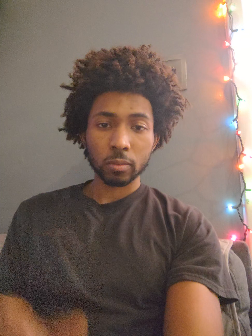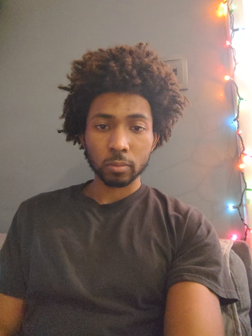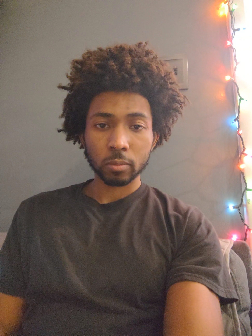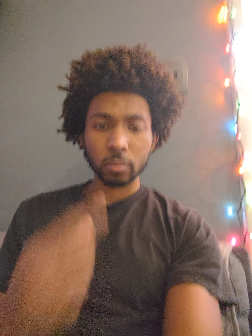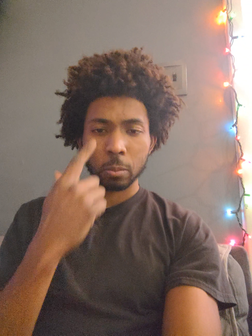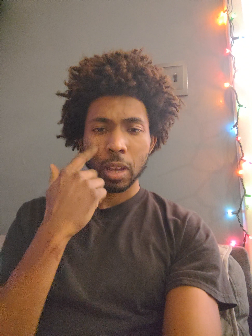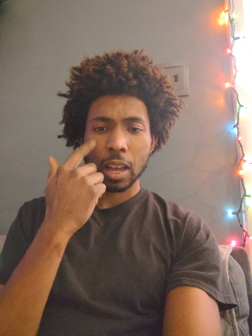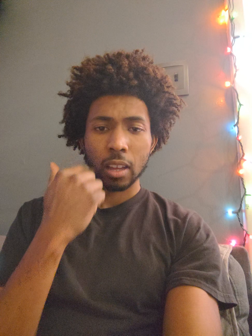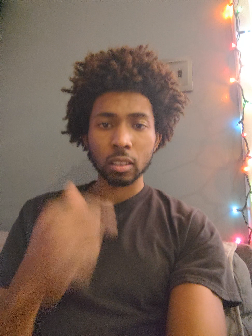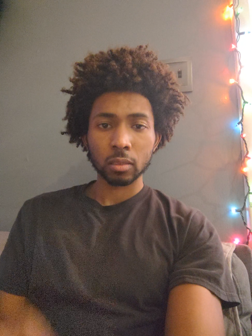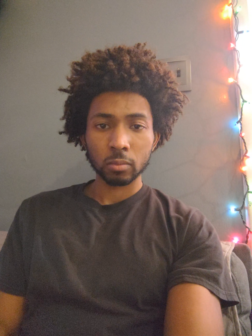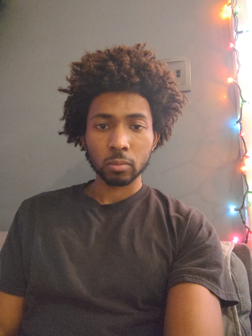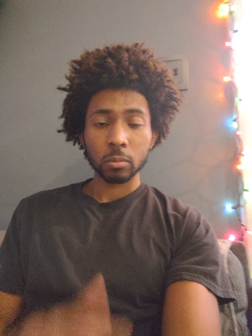cry